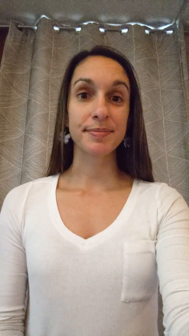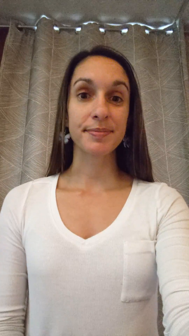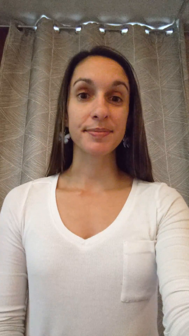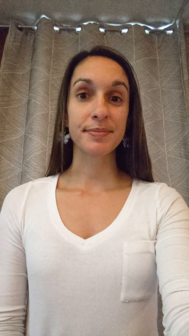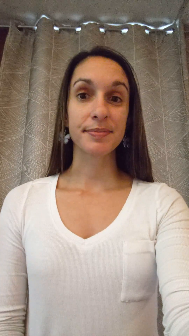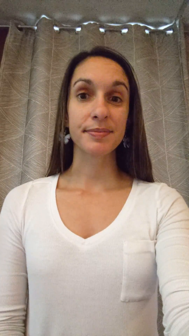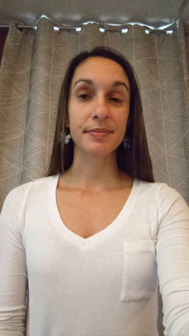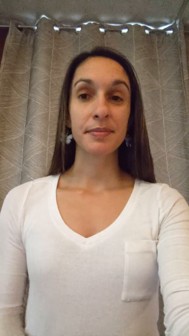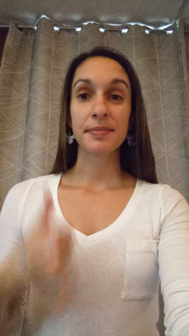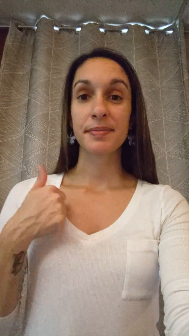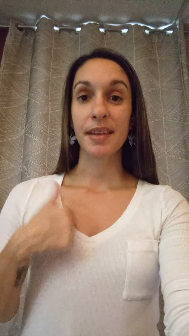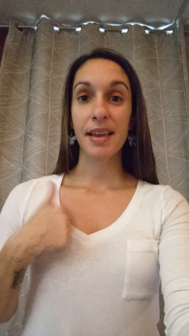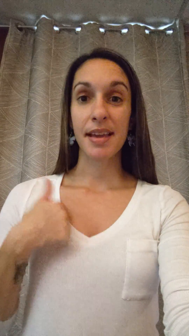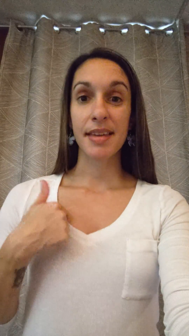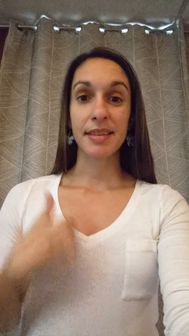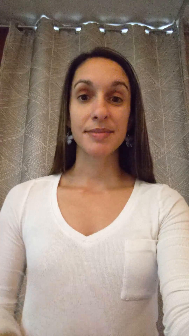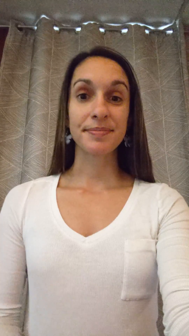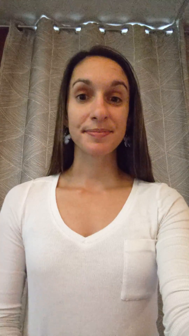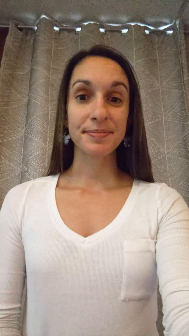bathtub